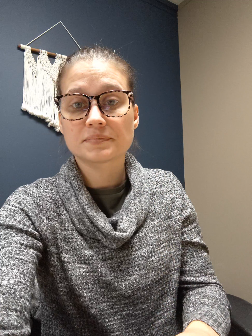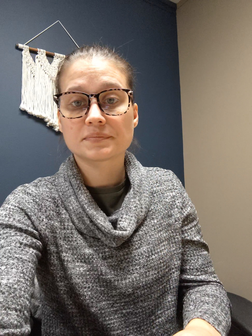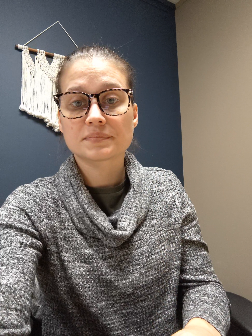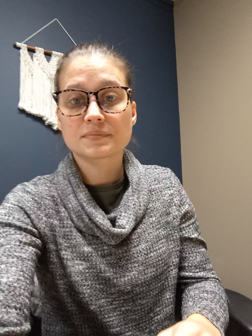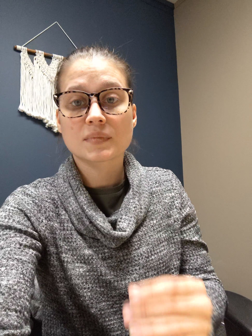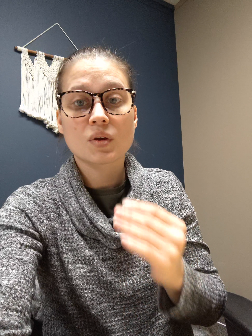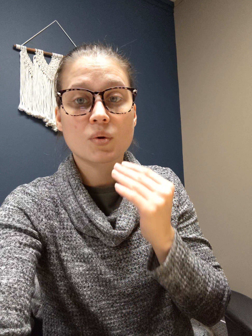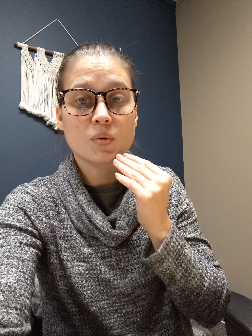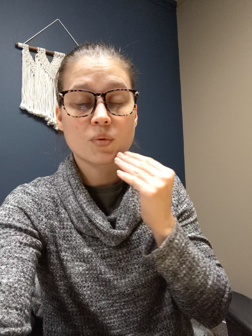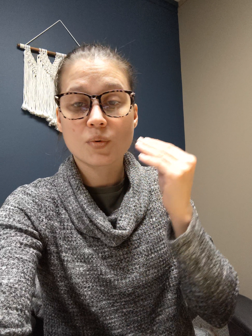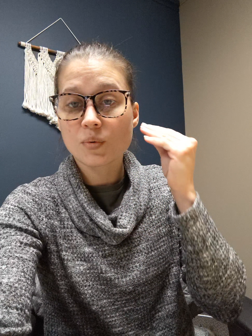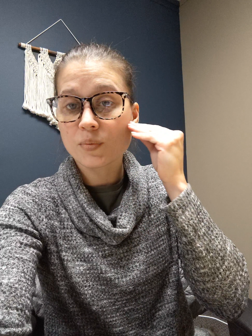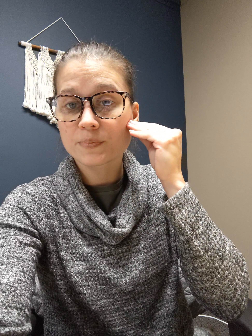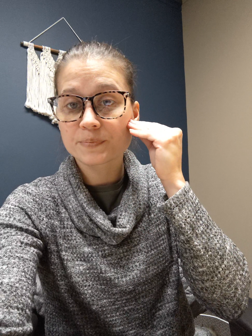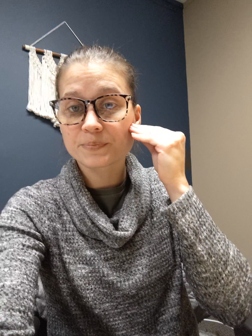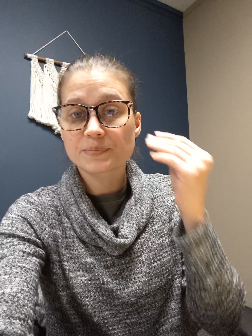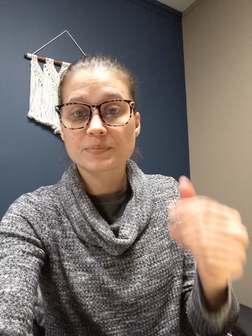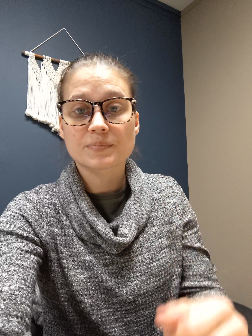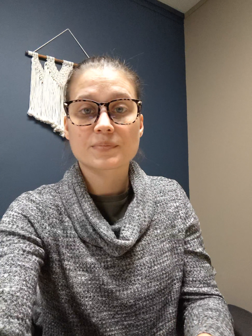home